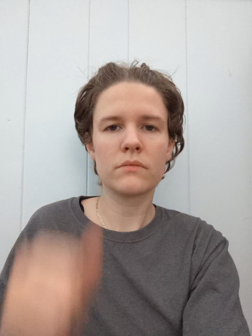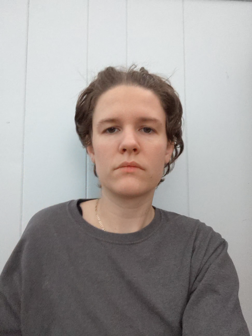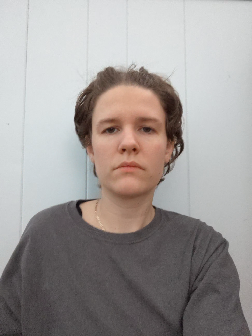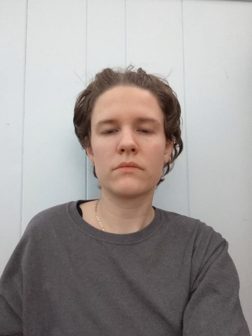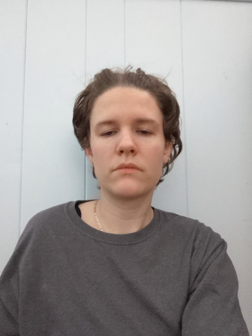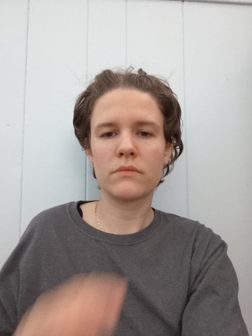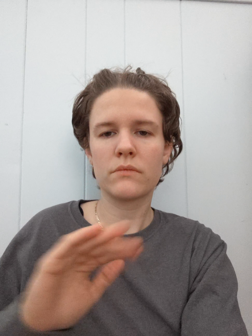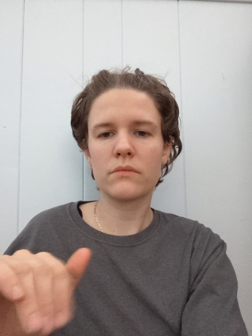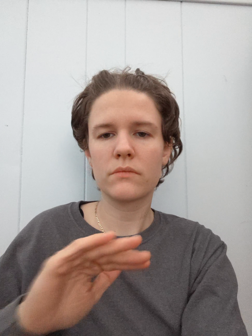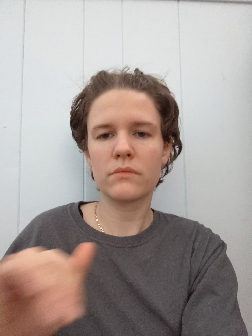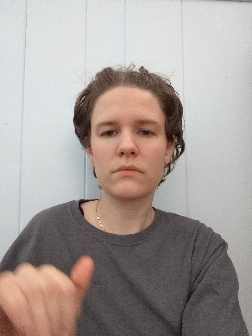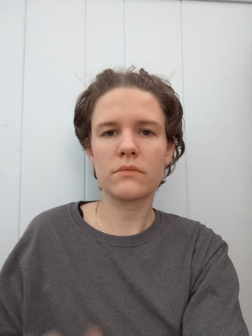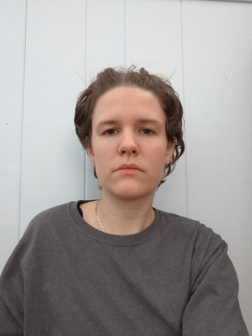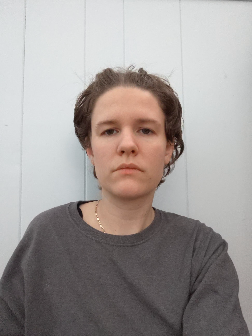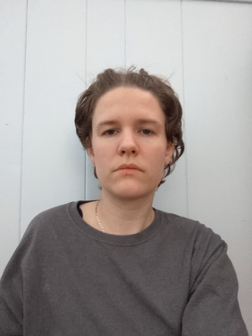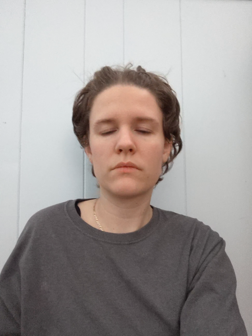pool